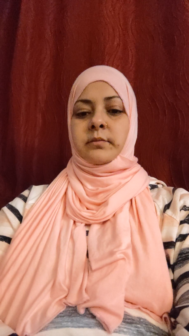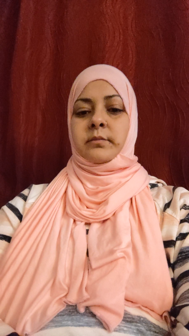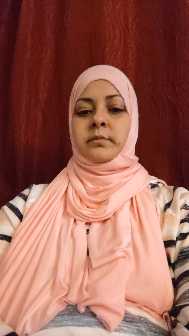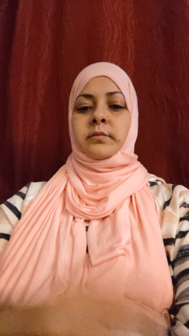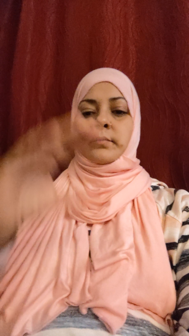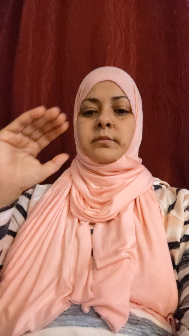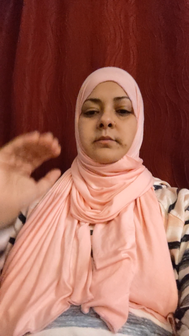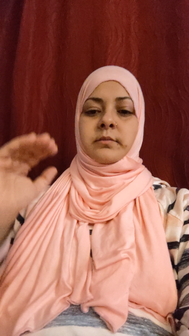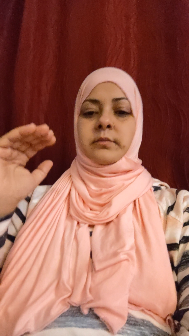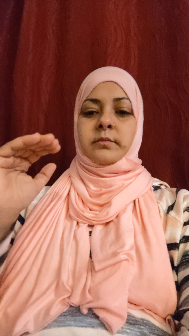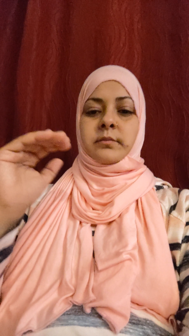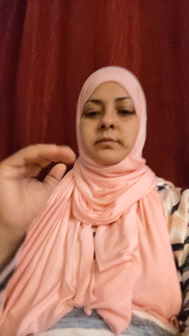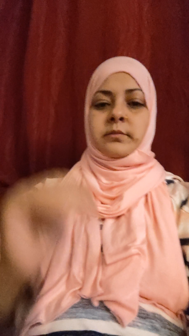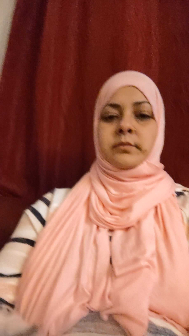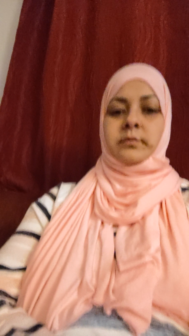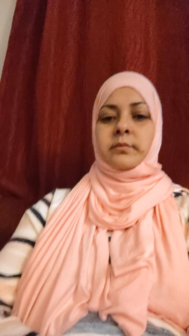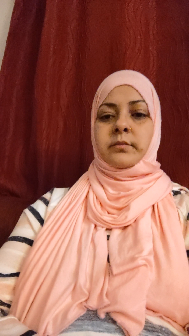little